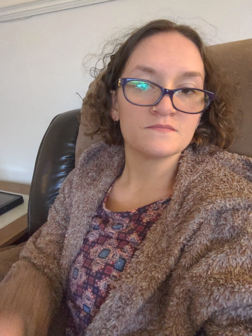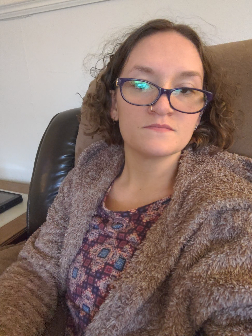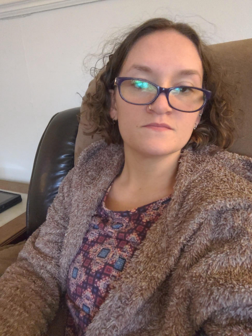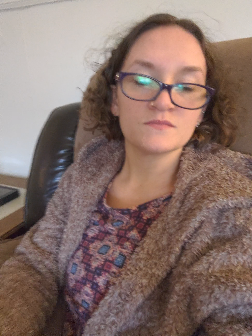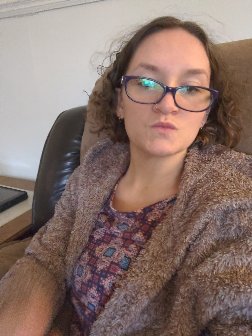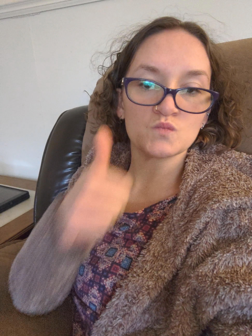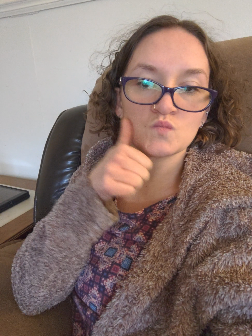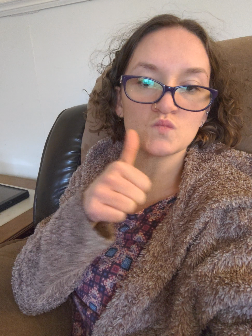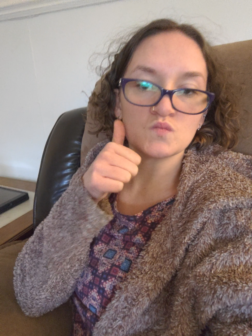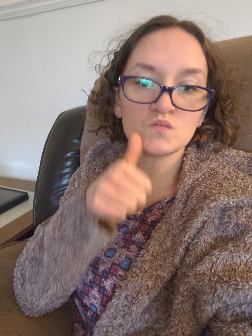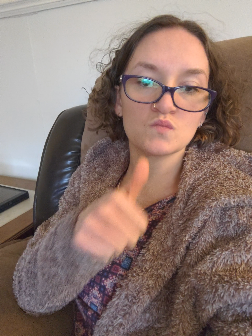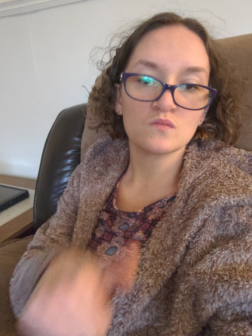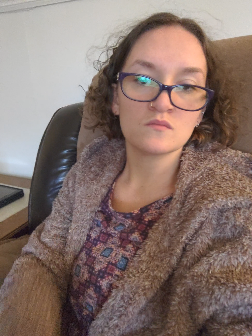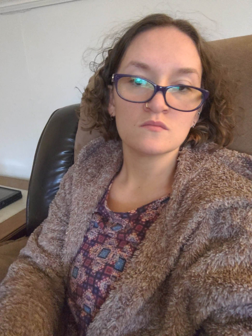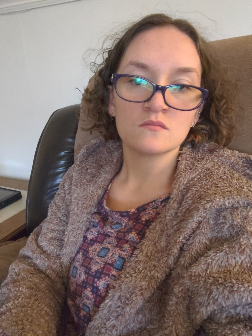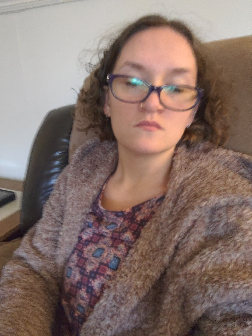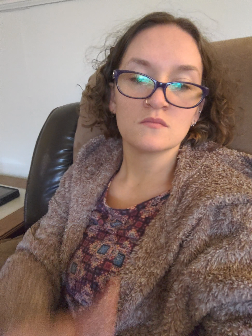girl